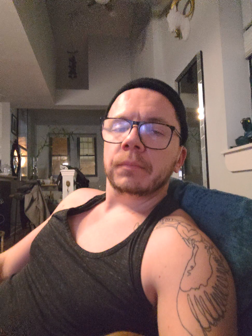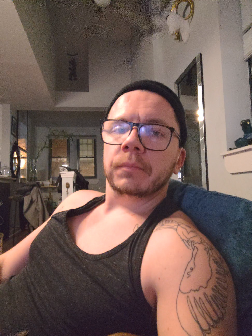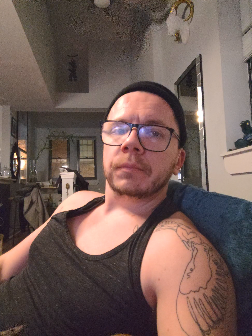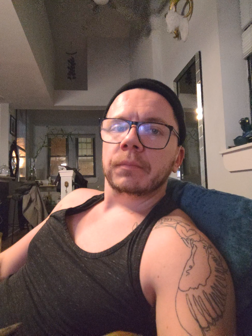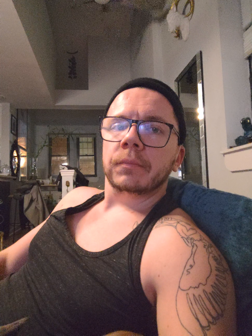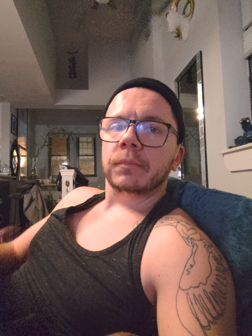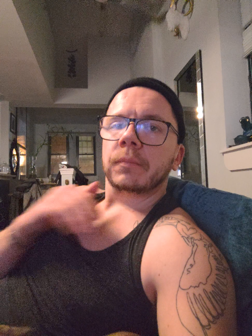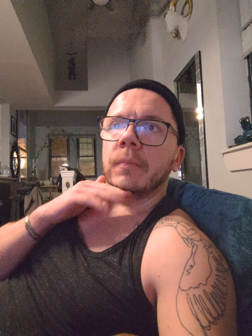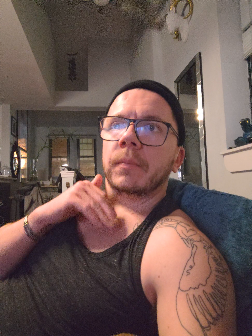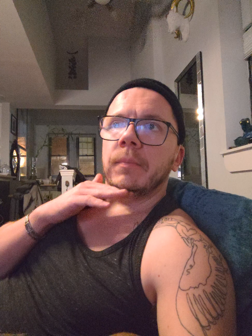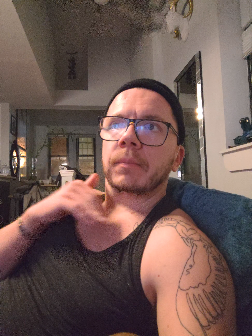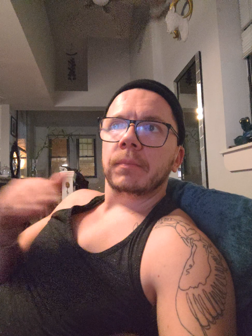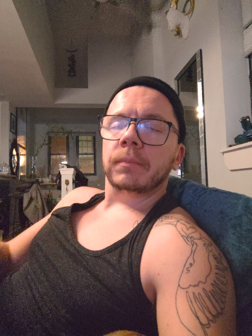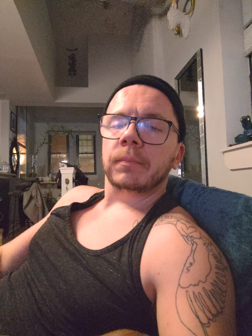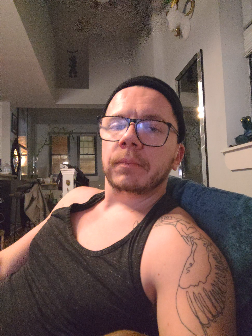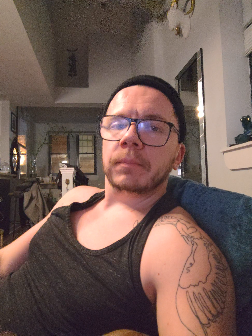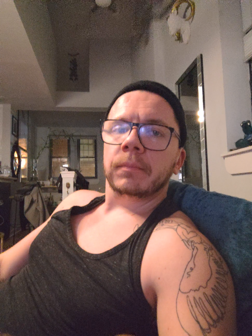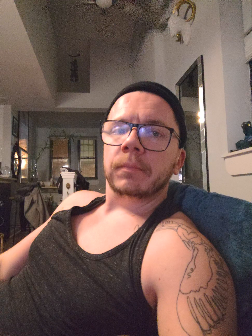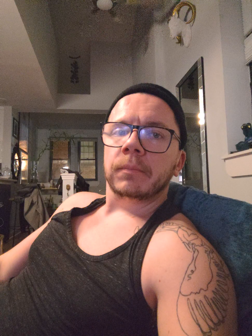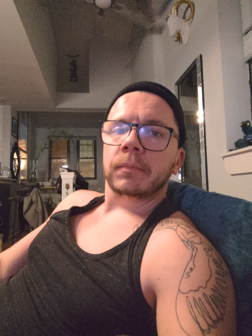pig